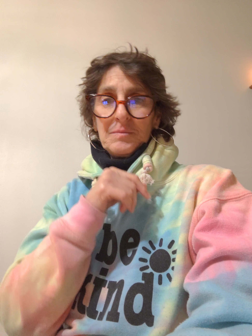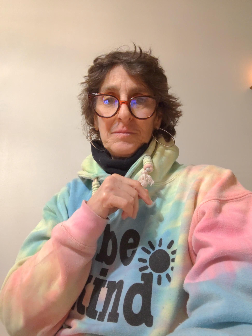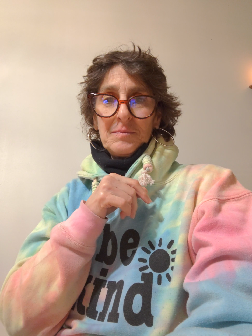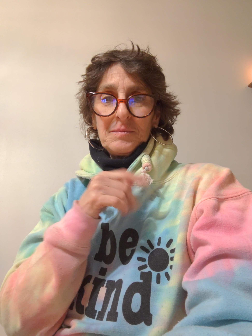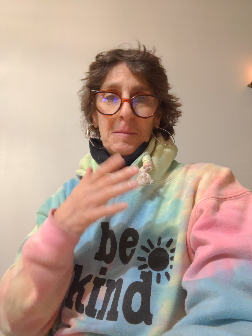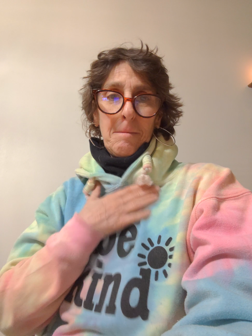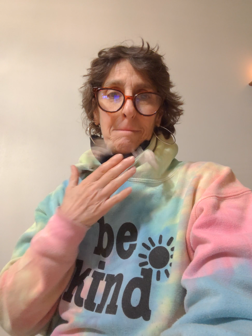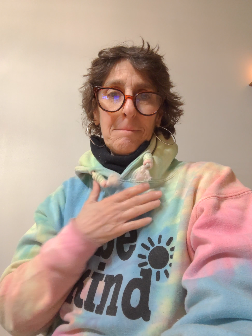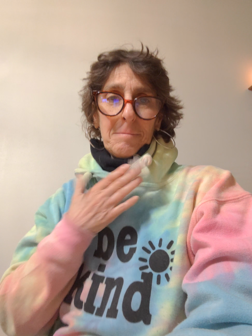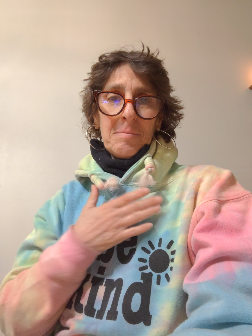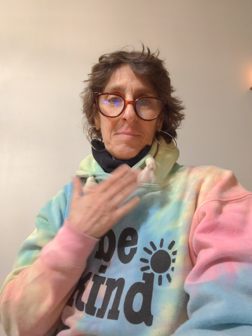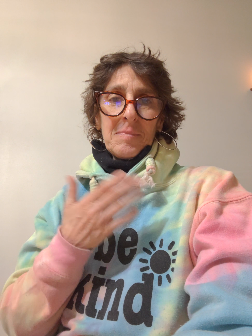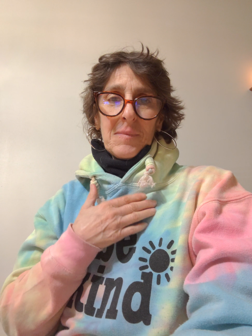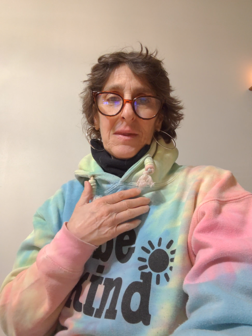happy